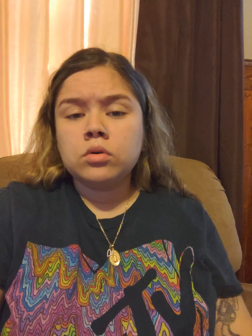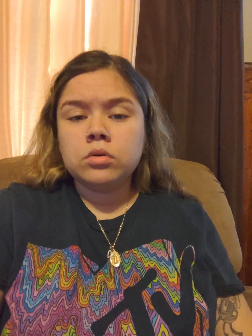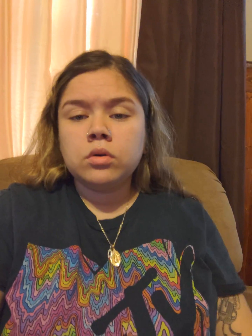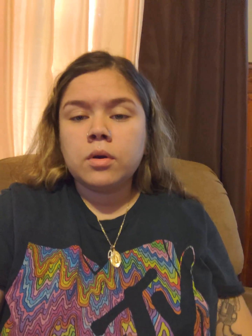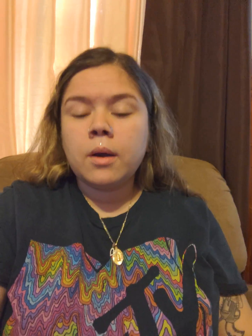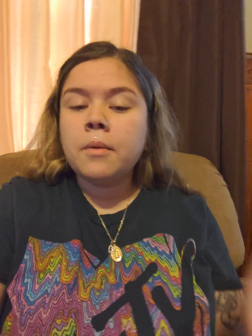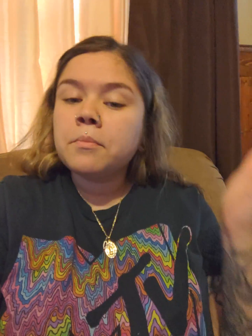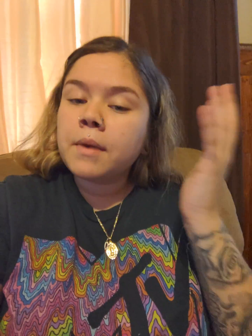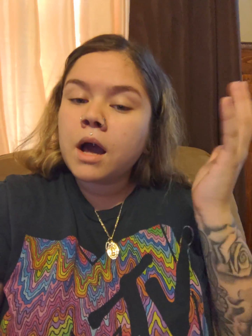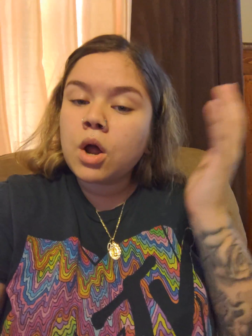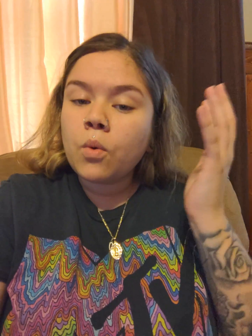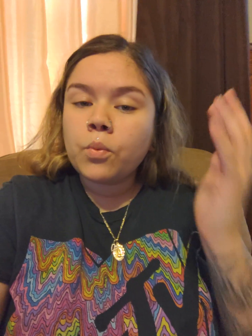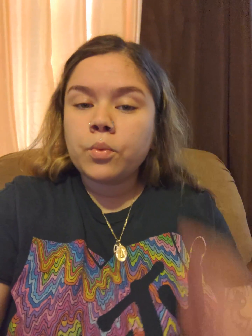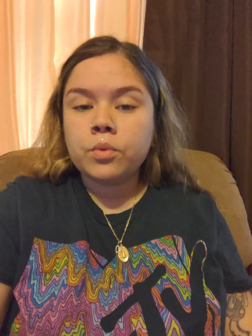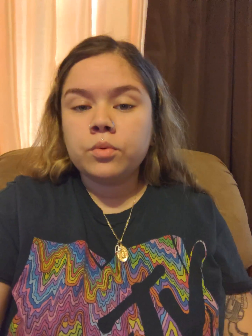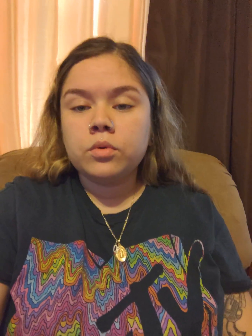pillow